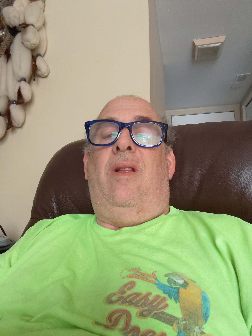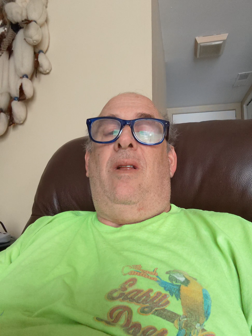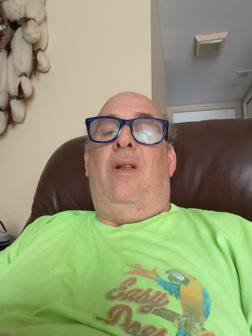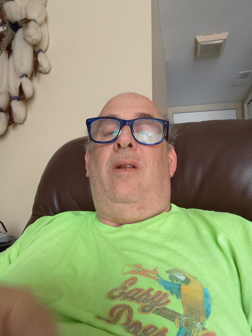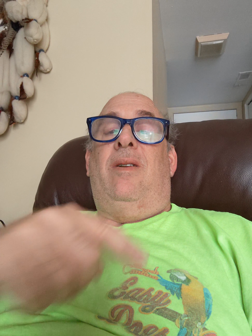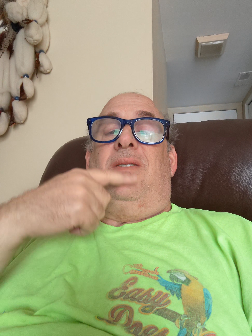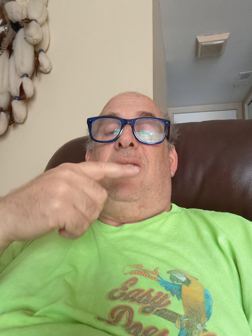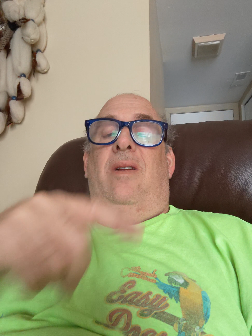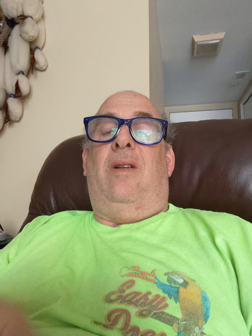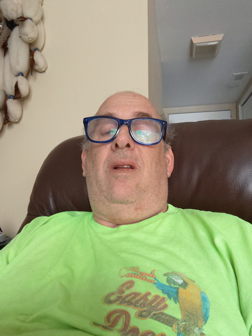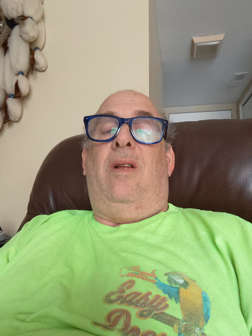say